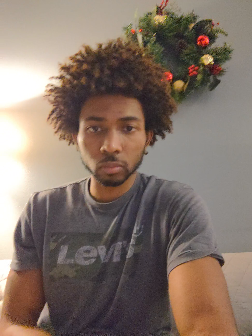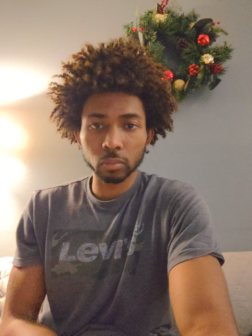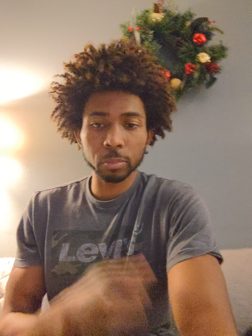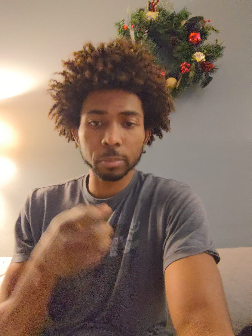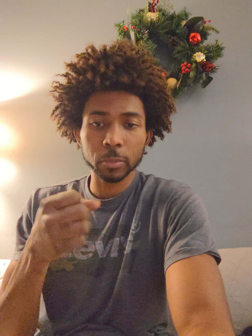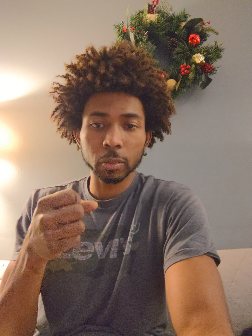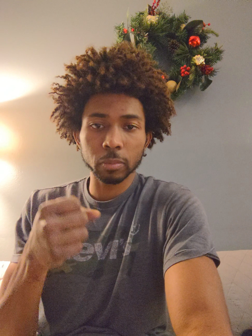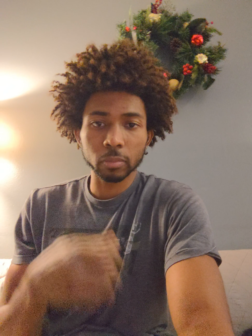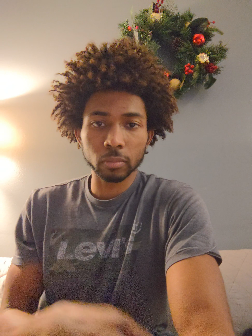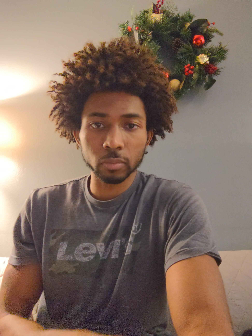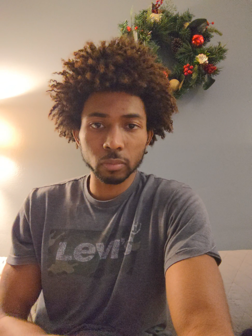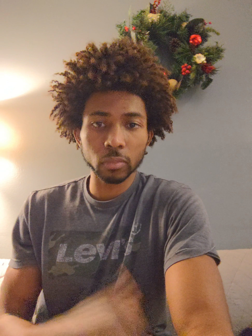milk